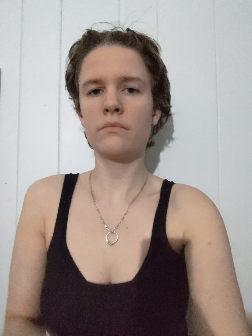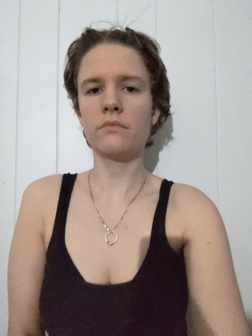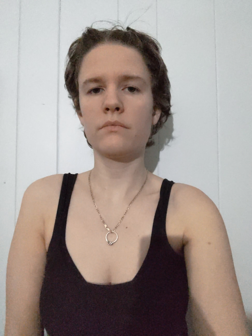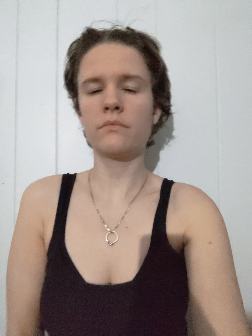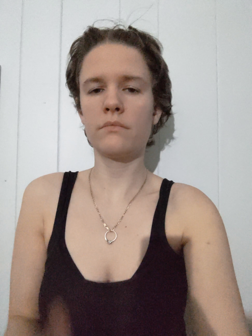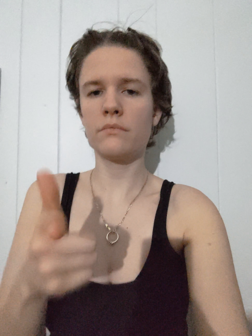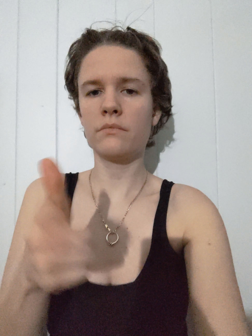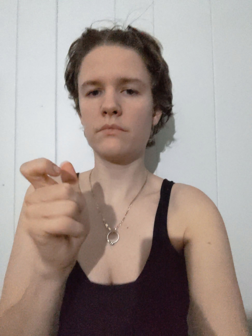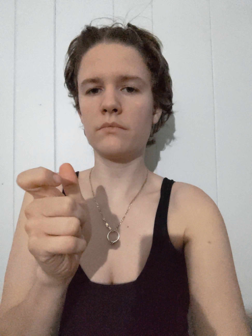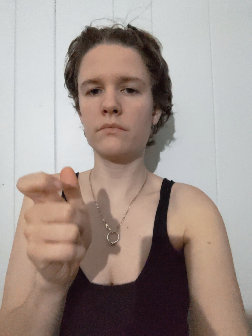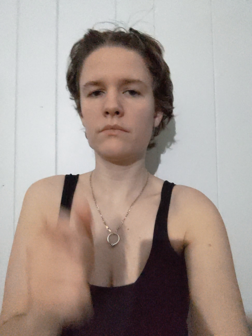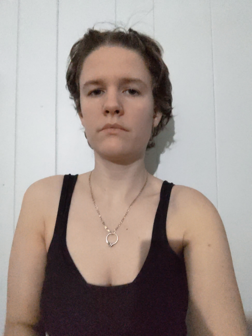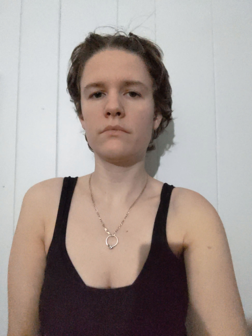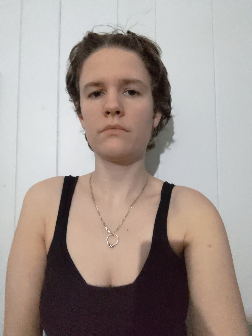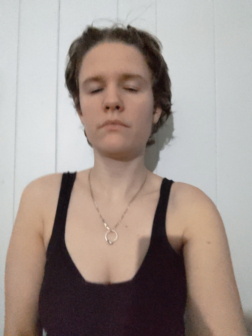fast